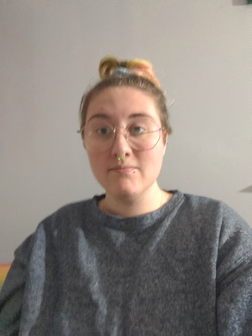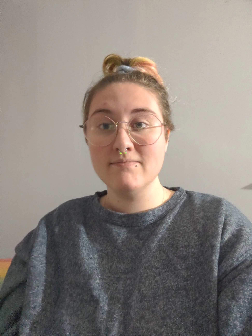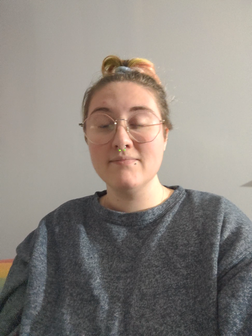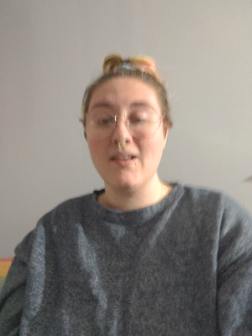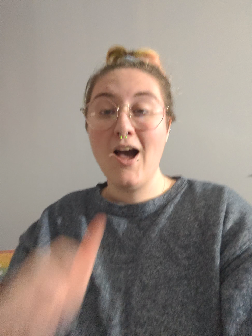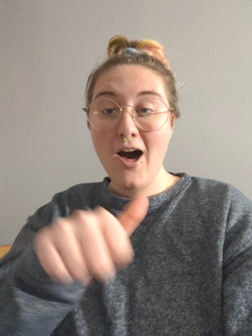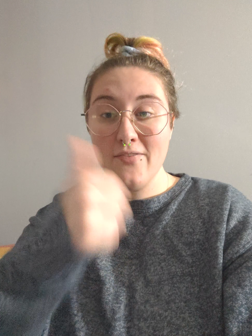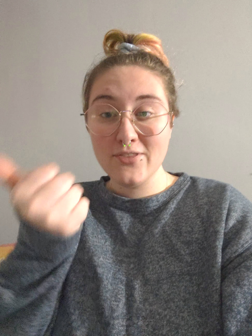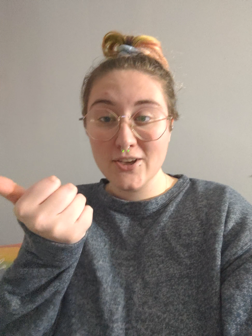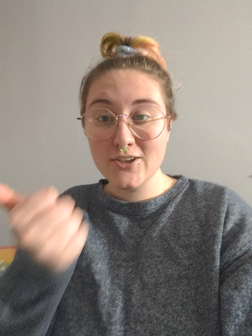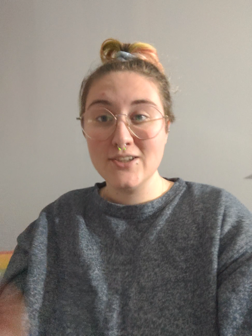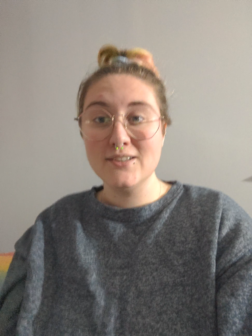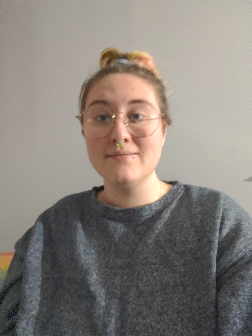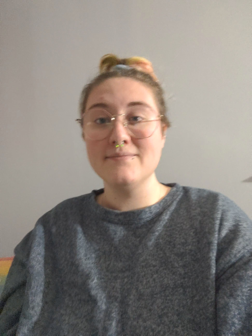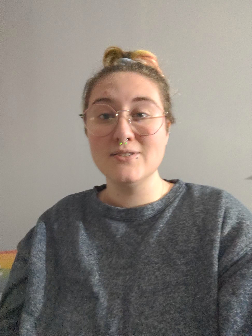another